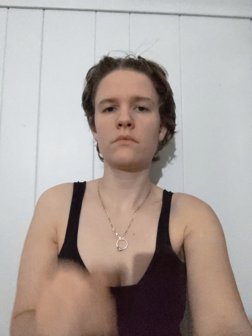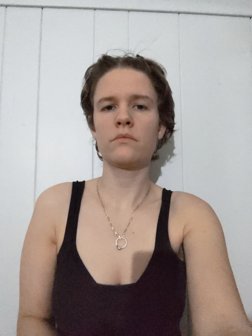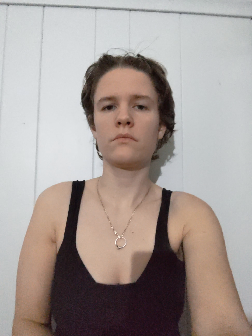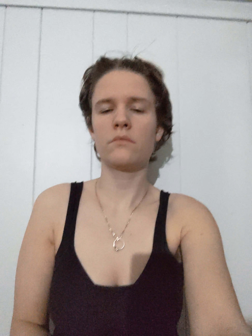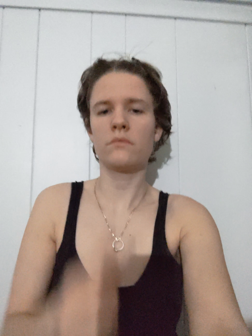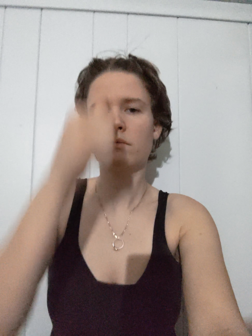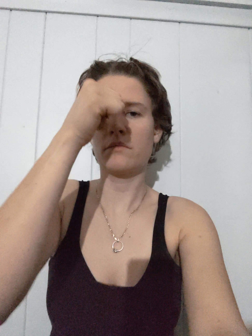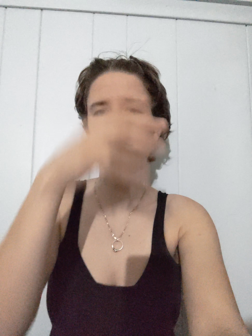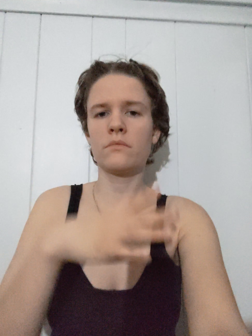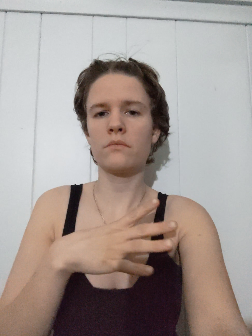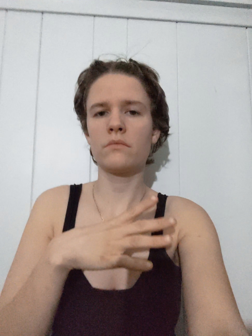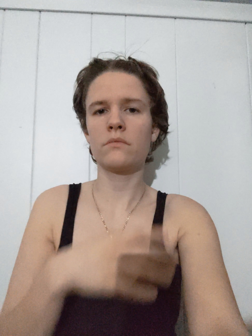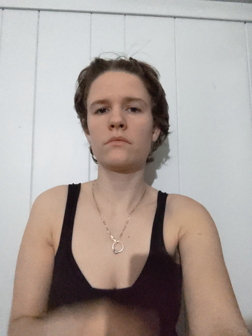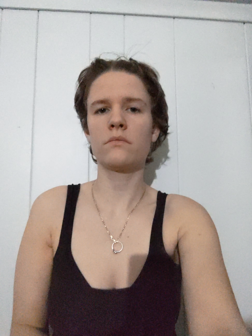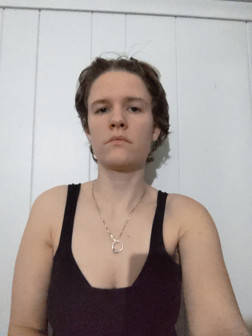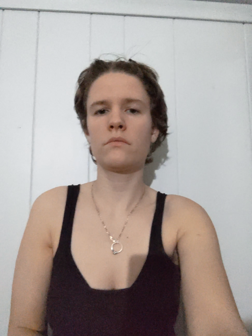man